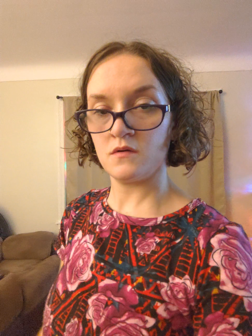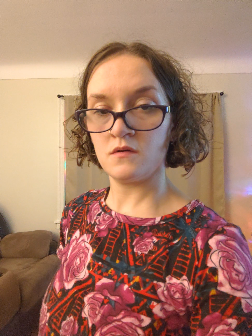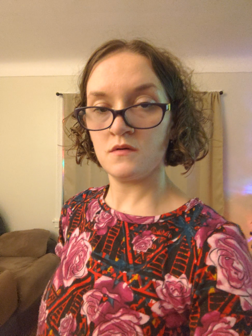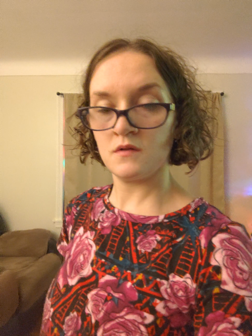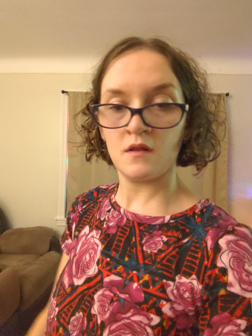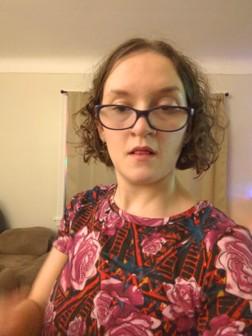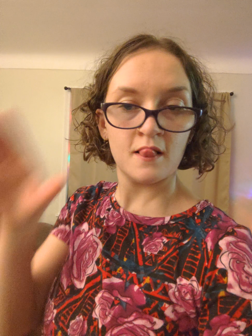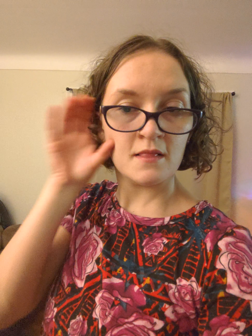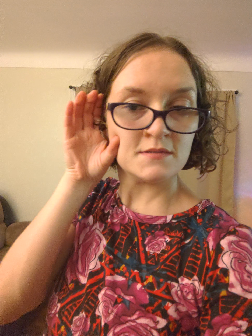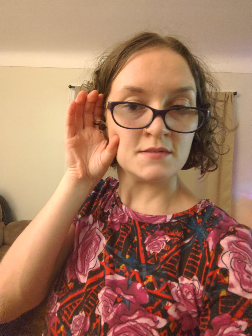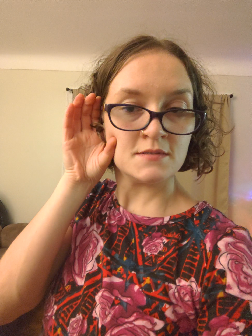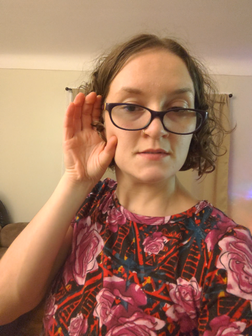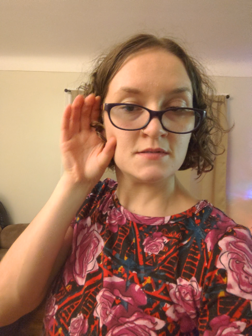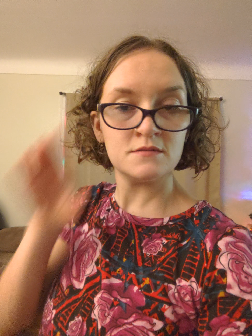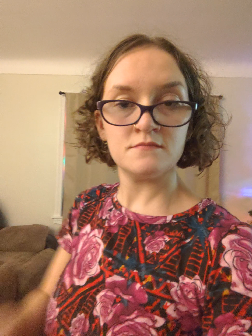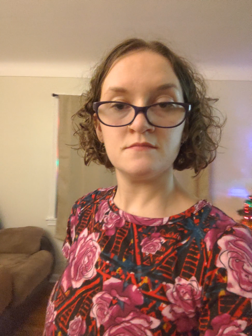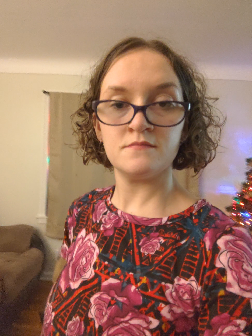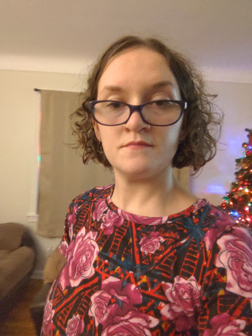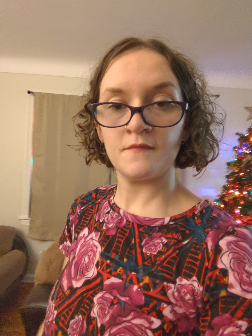listen